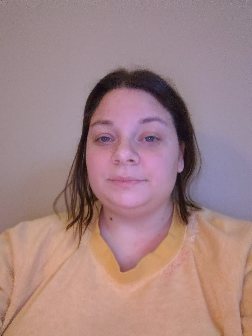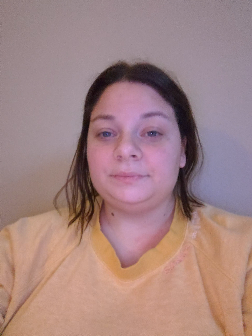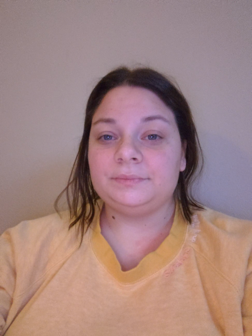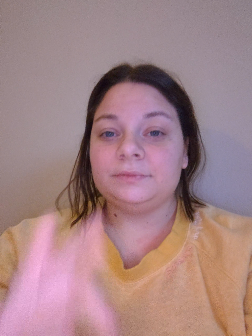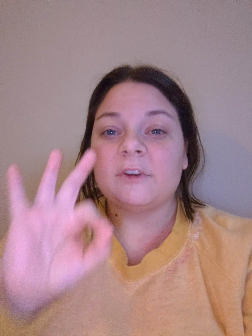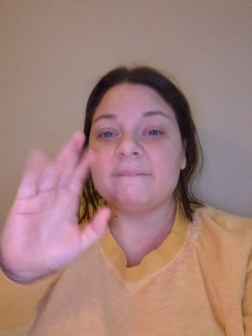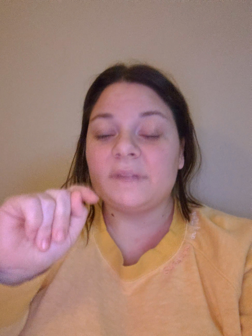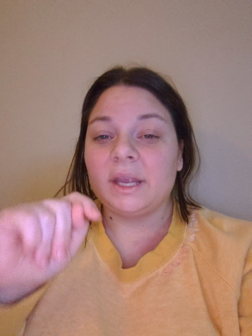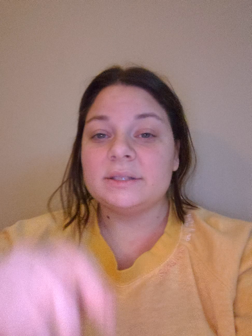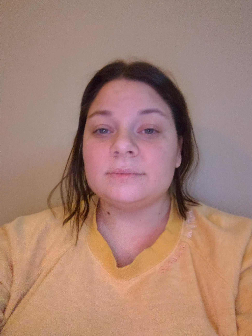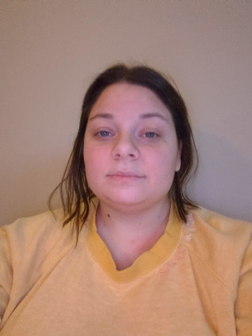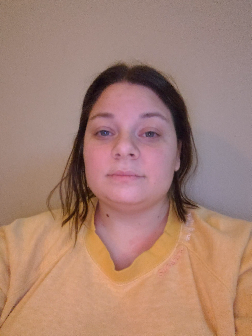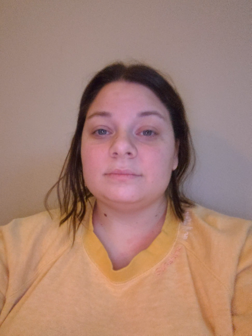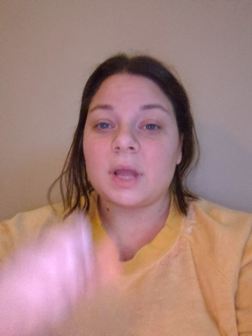feet